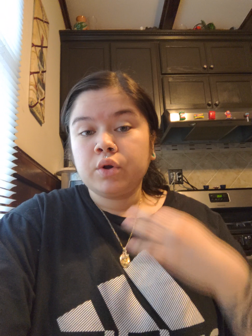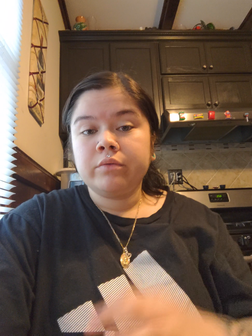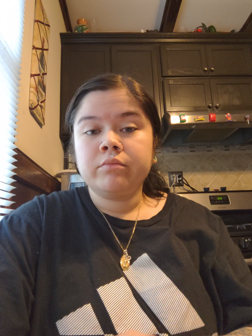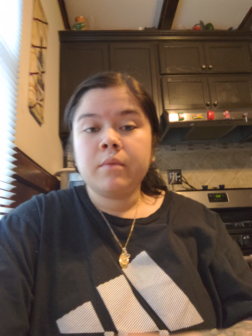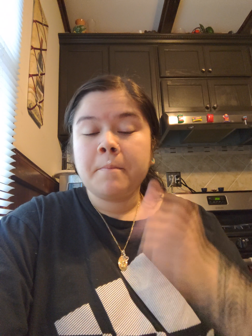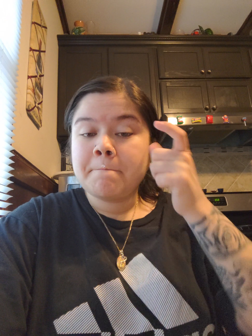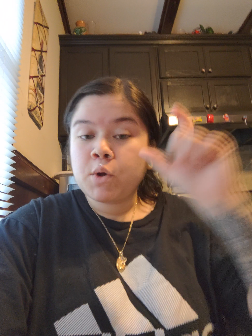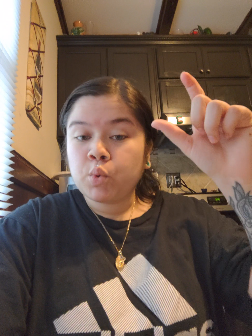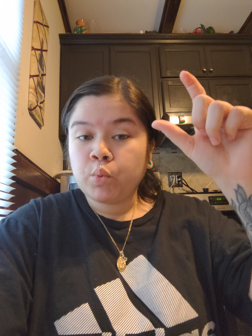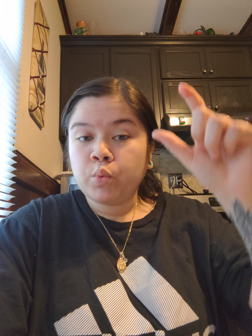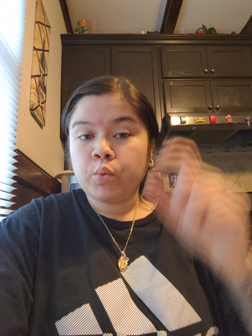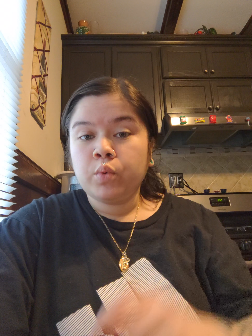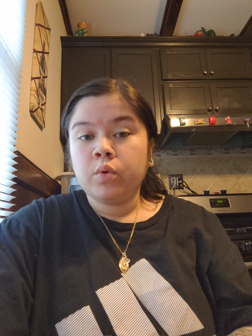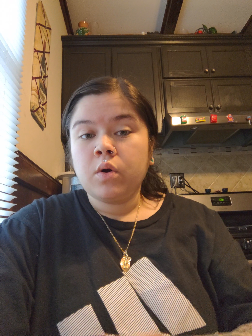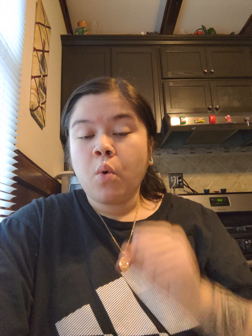moon